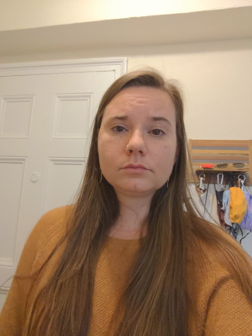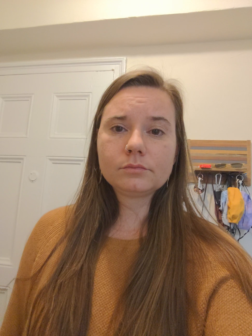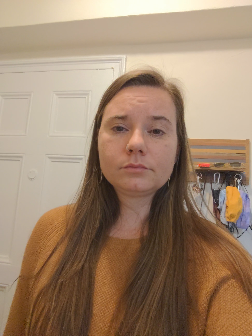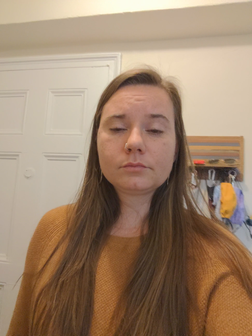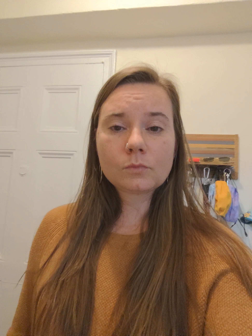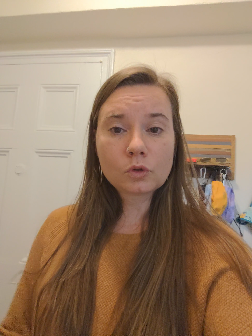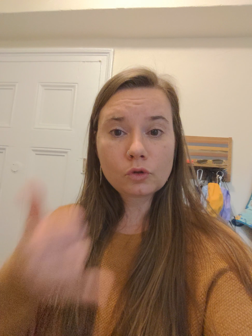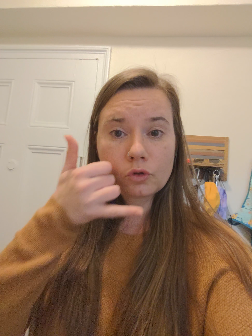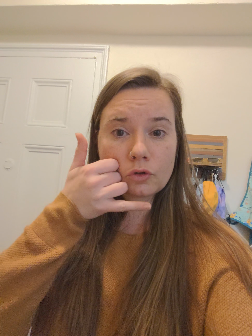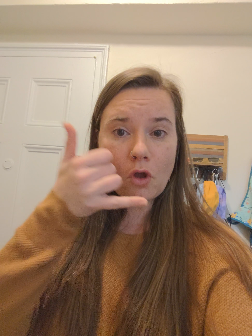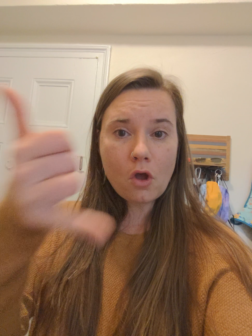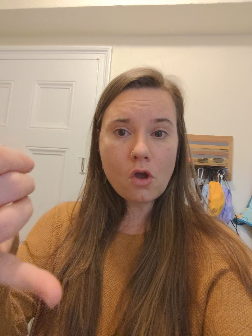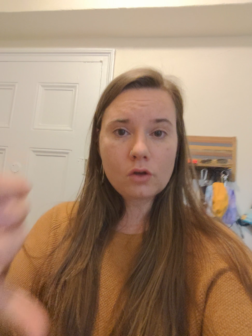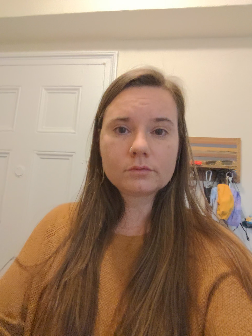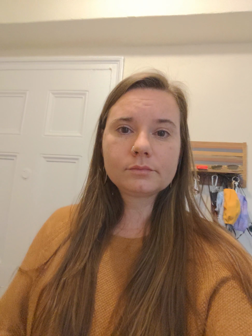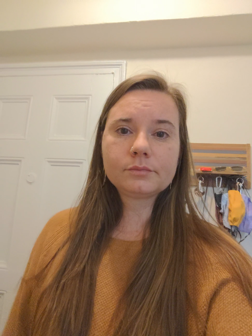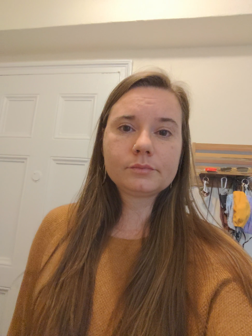call on the phone